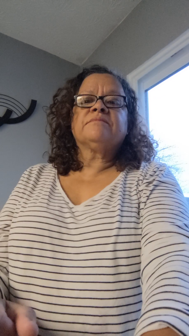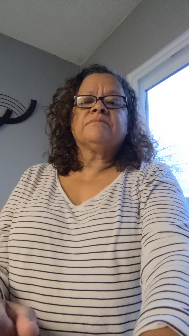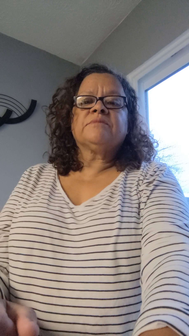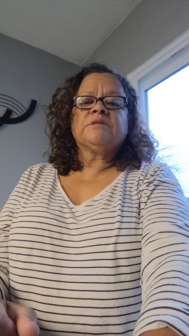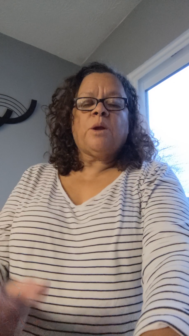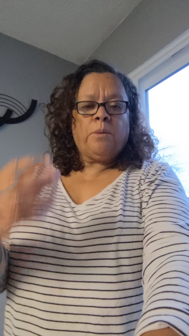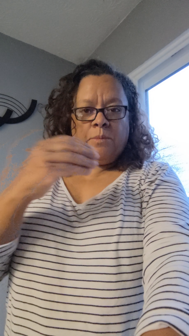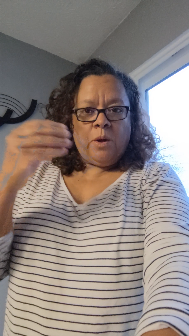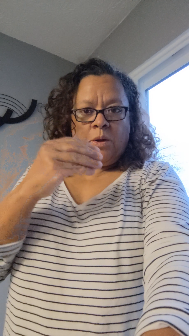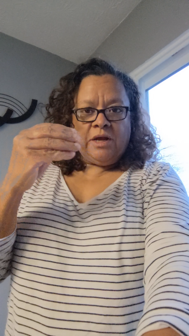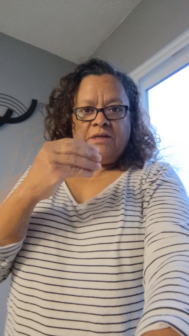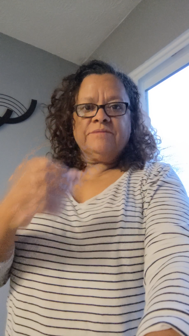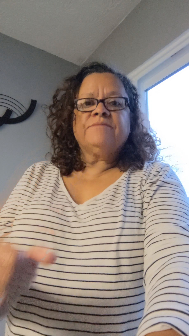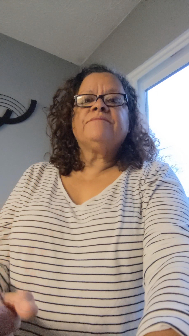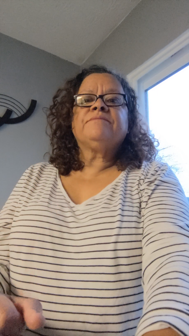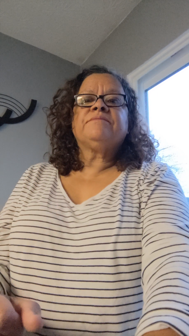more